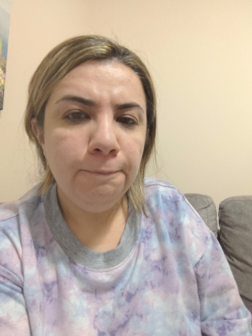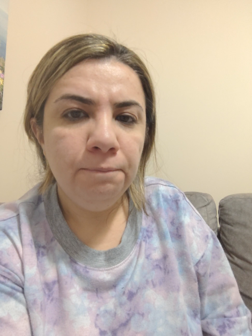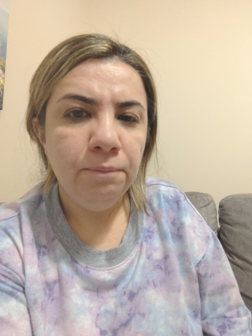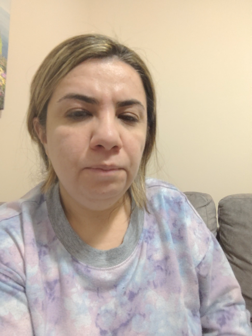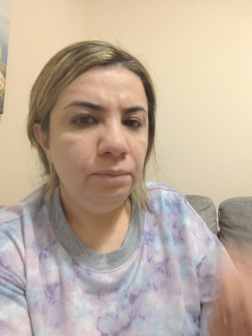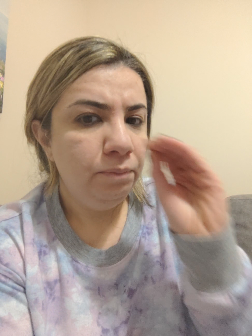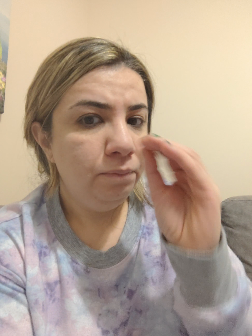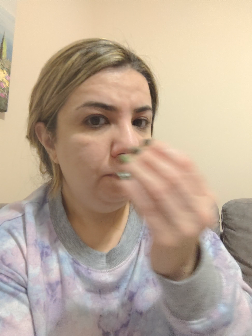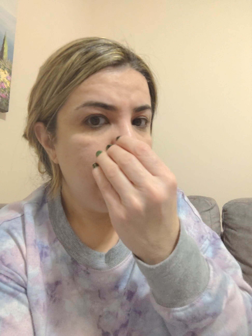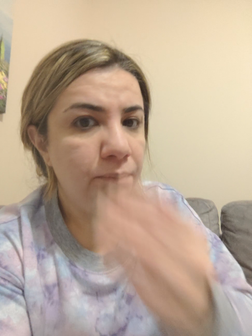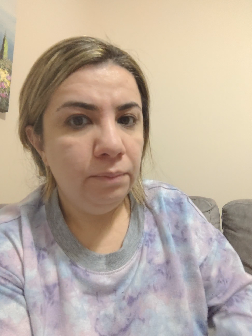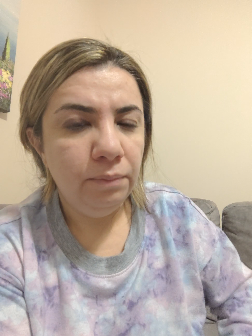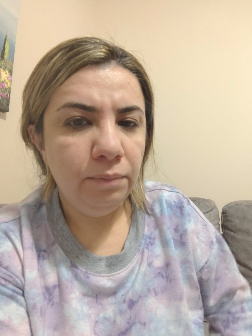flower